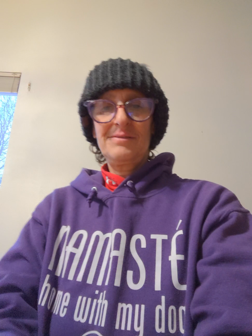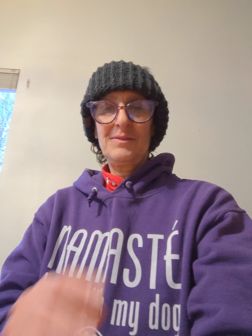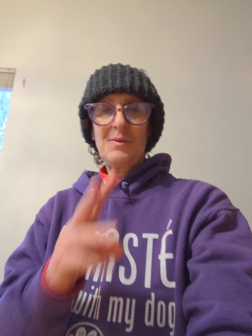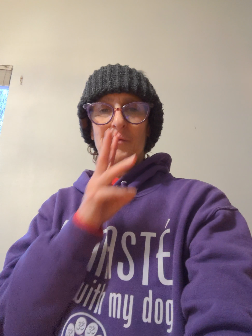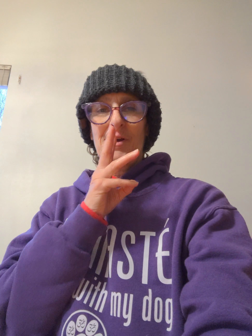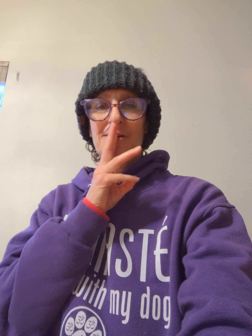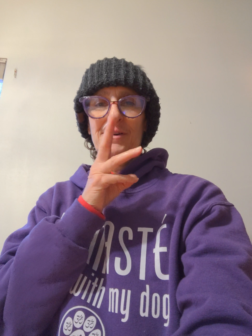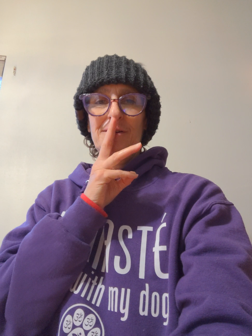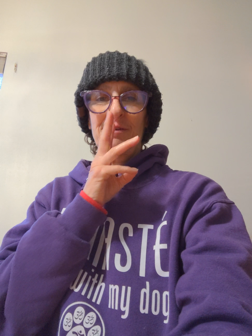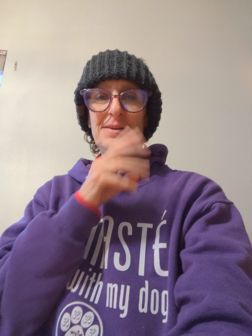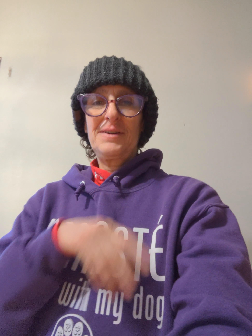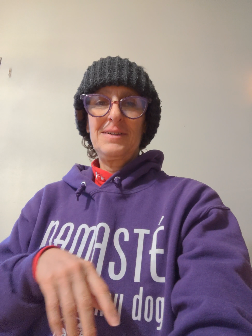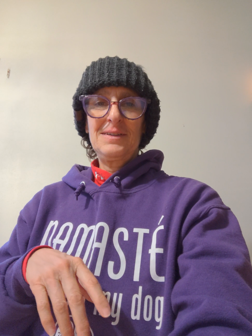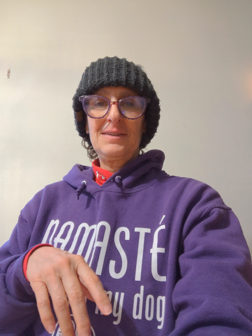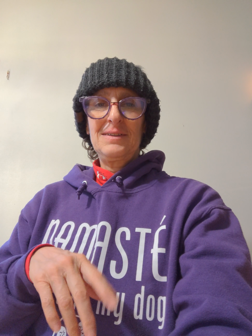water